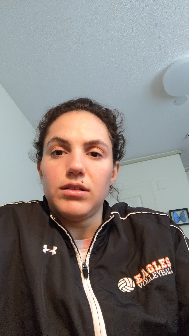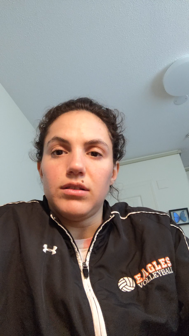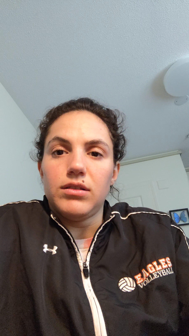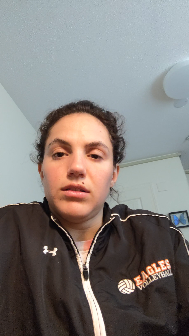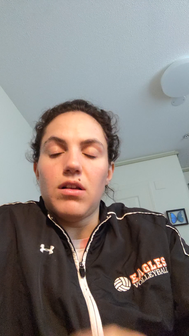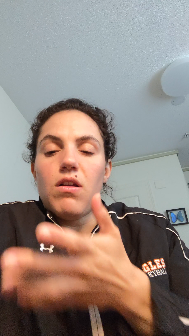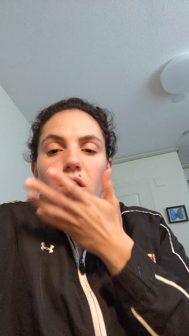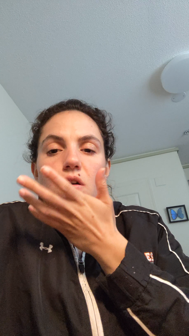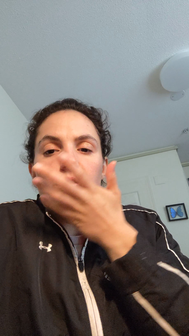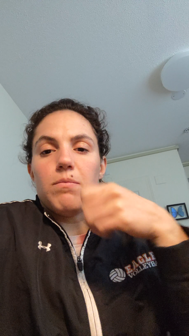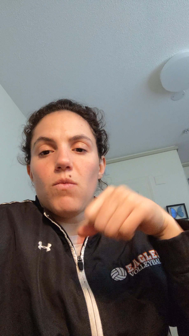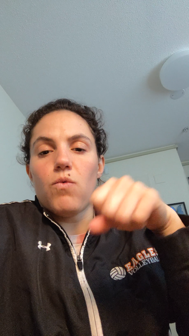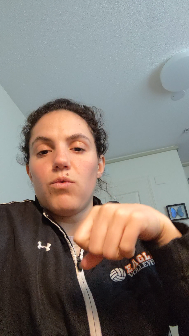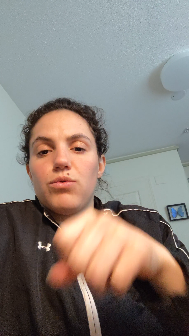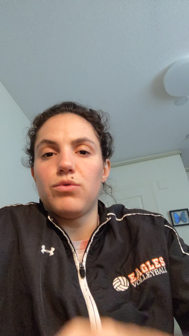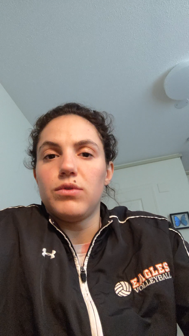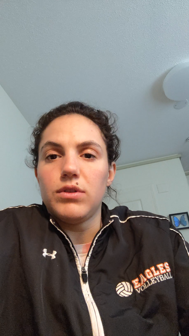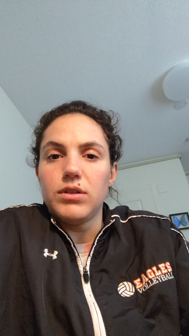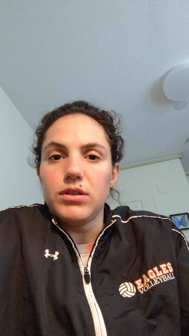lawn mower